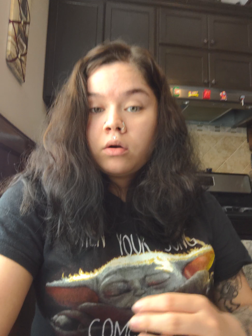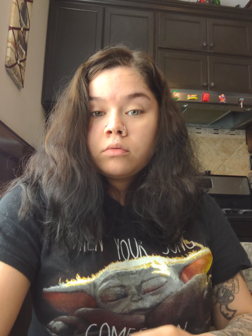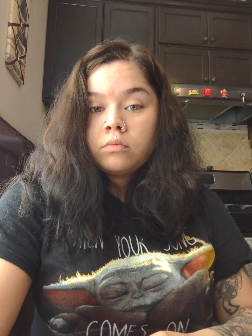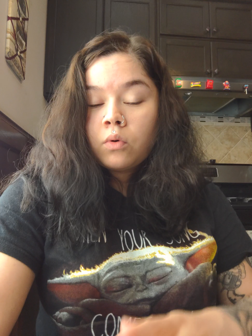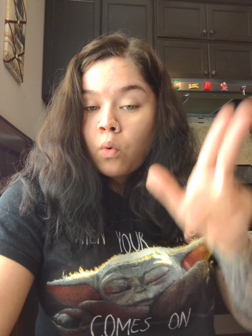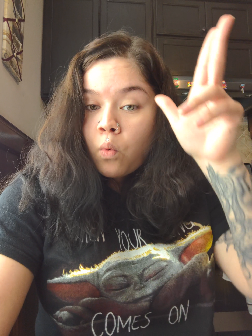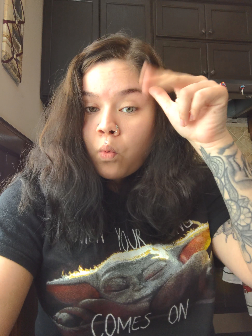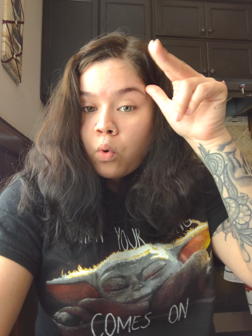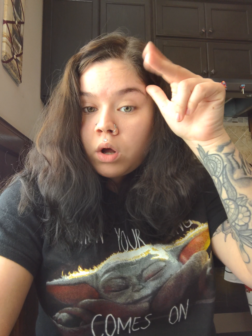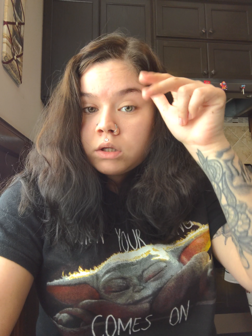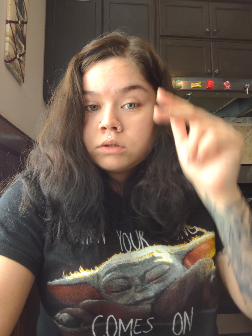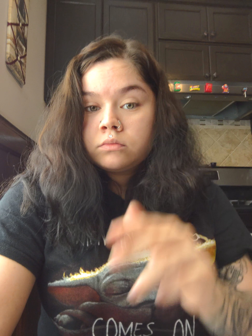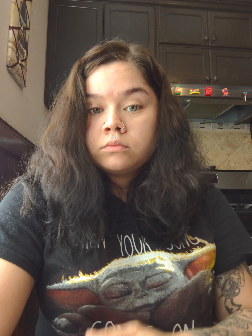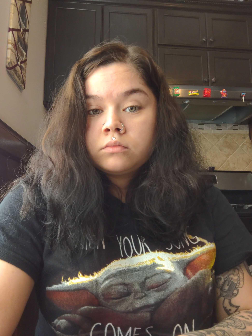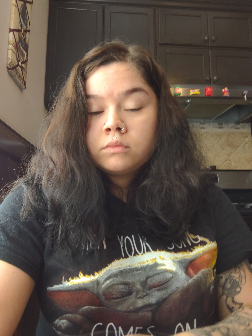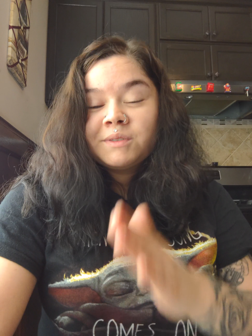horse